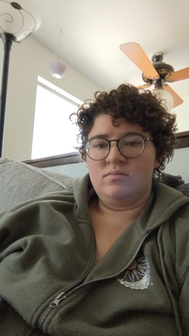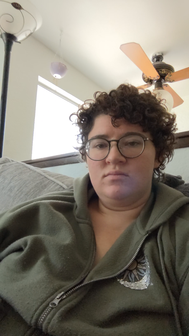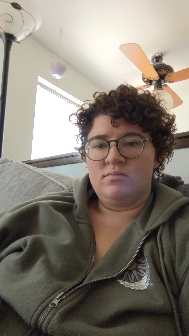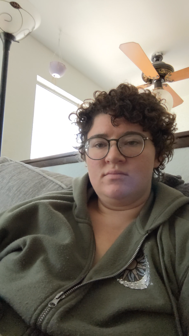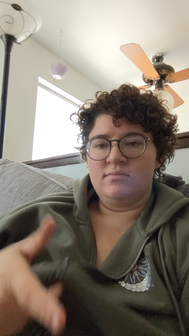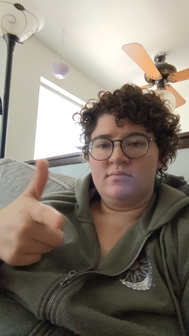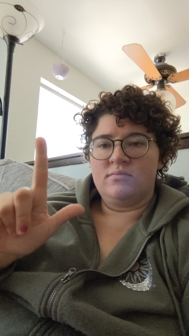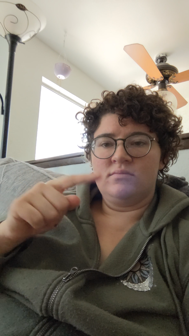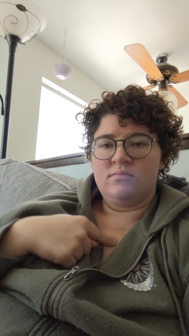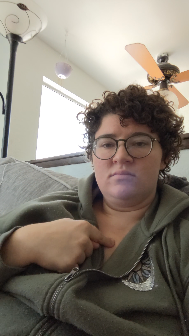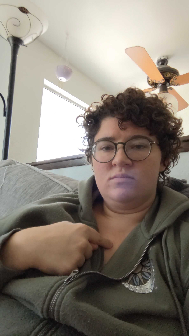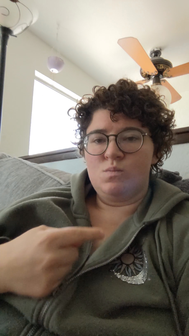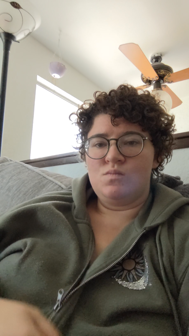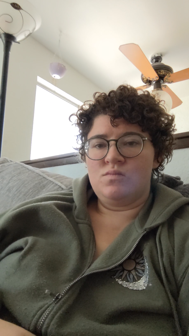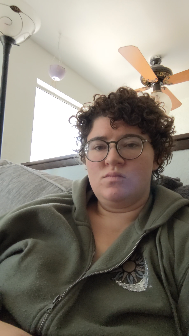let me